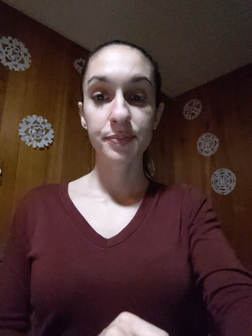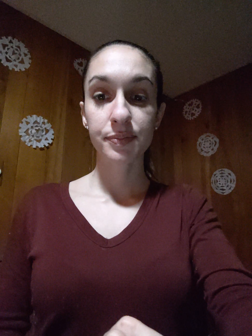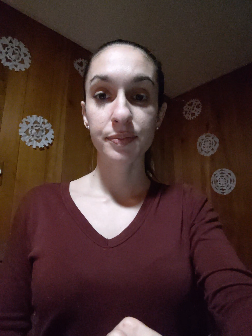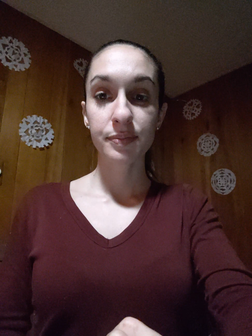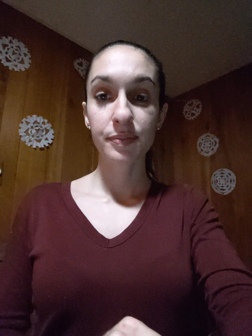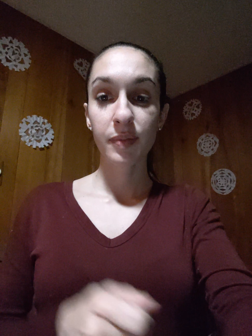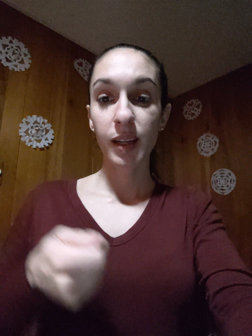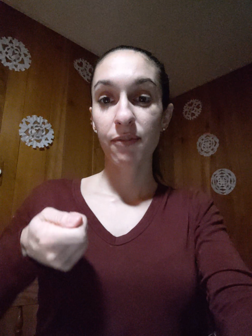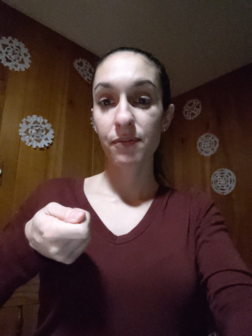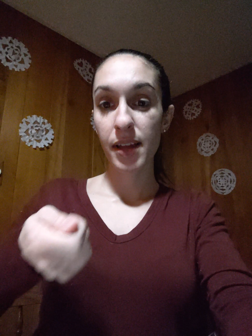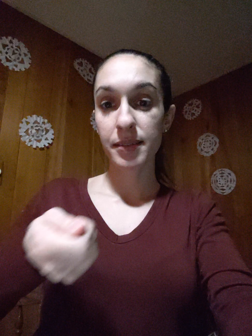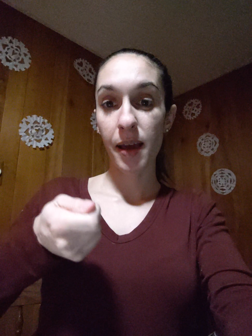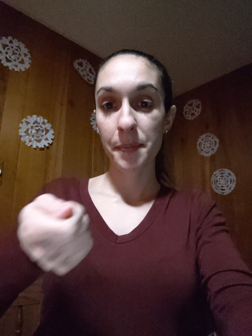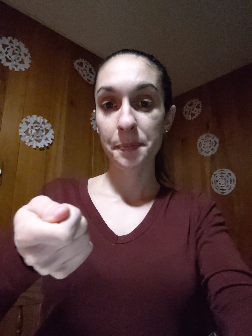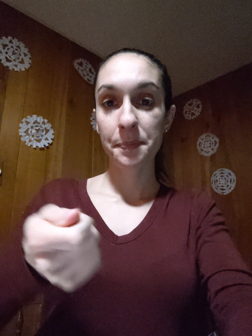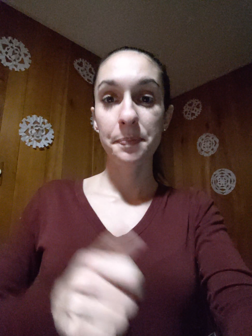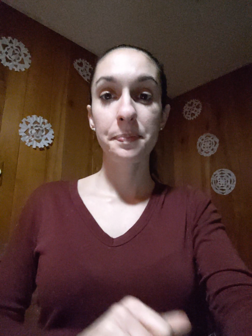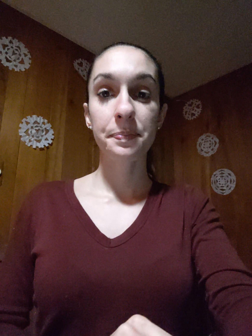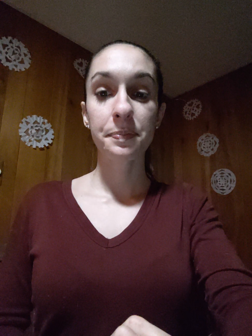vacuum